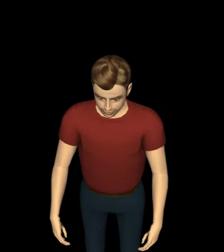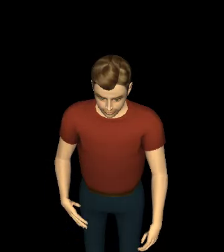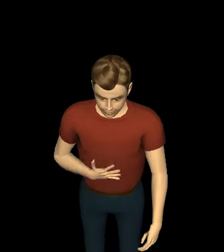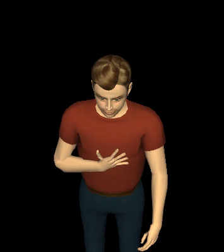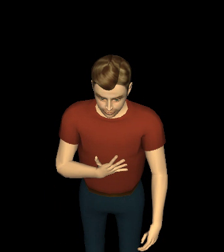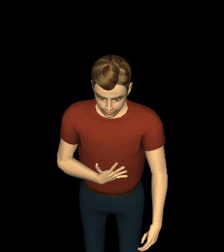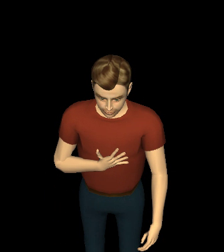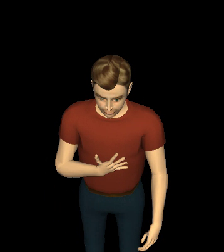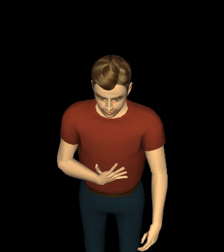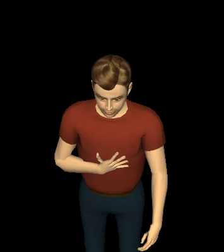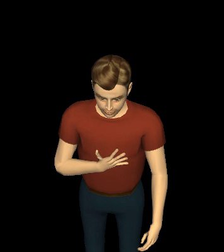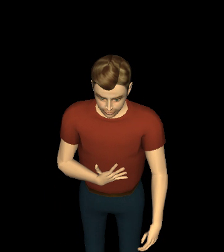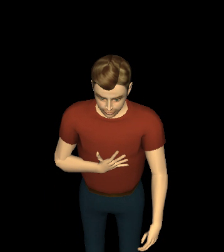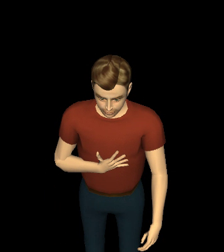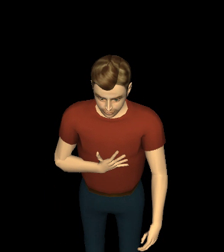يقدر